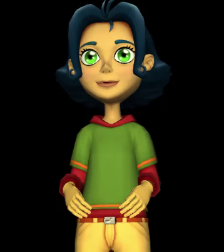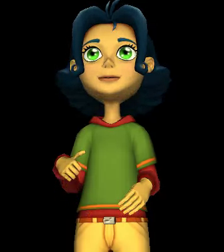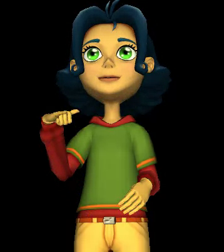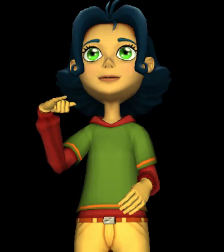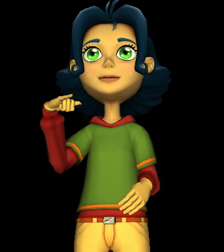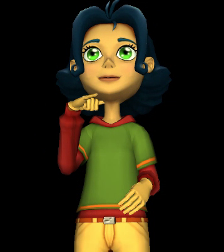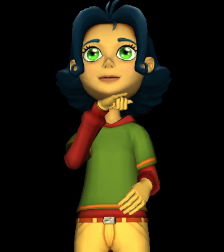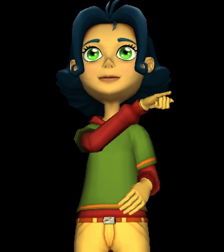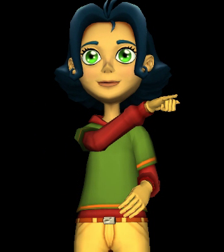طائرة